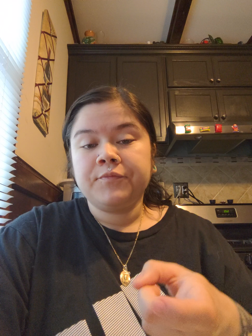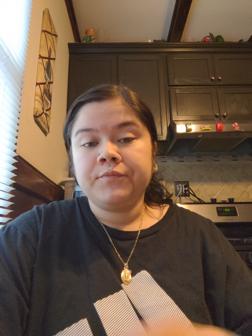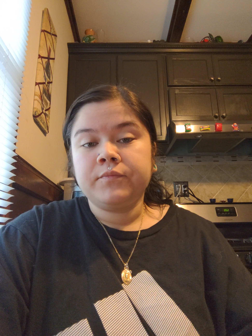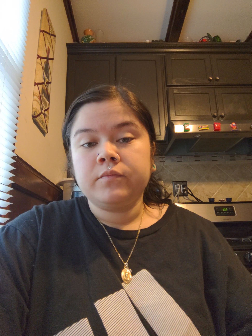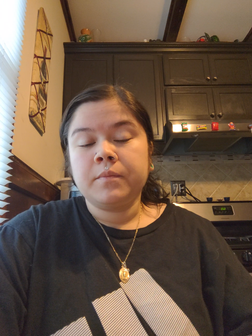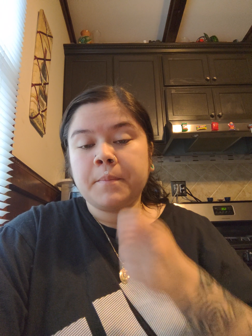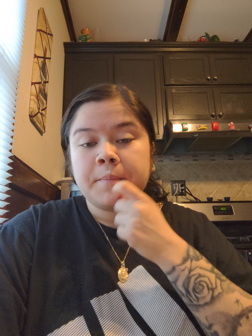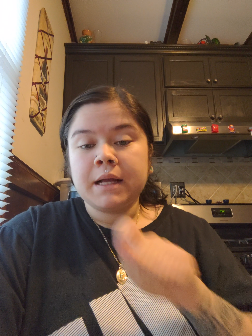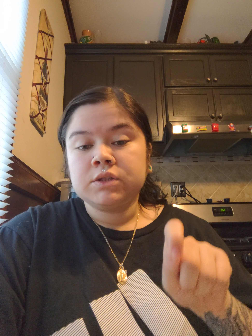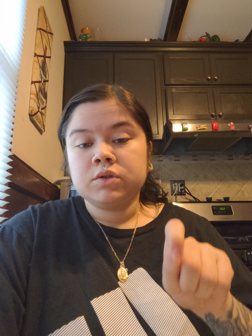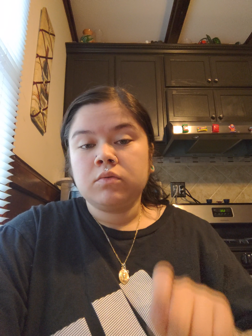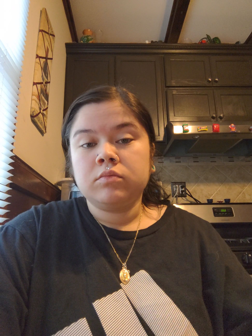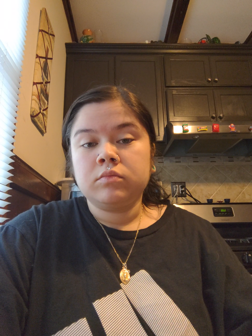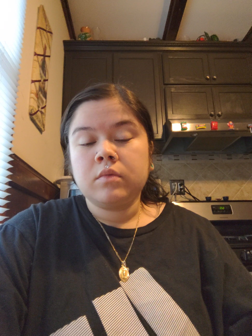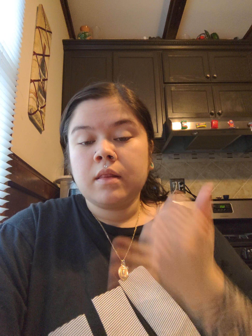pencil